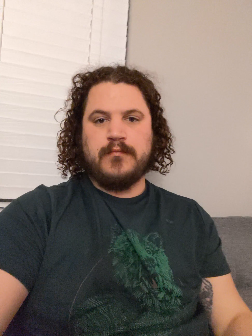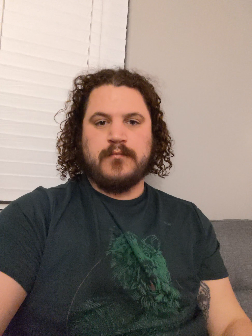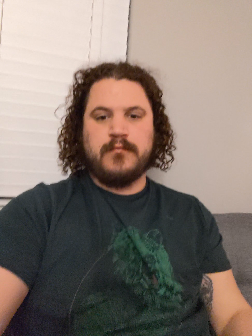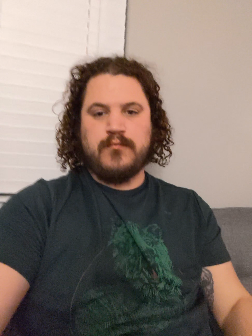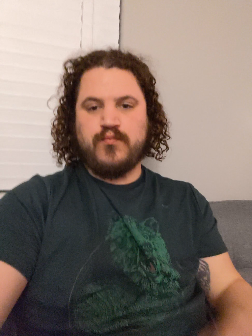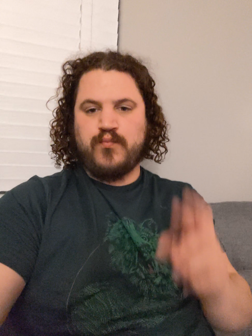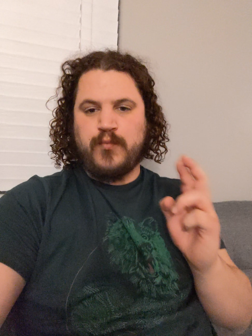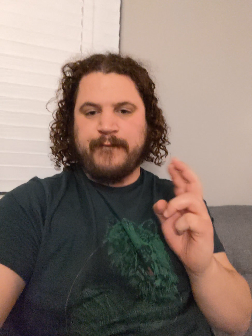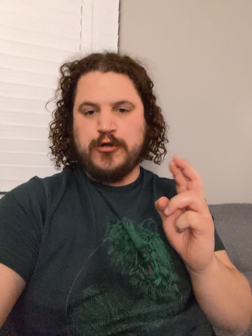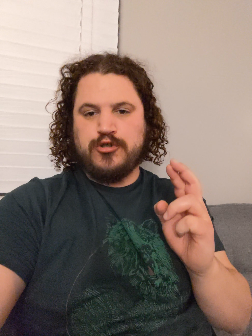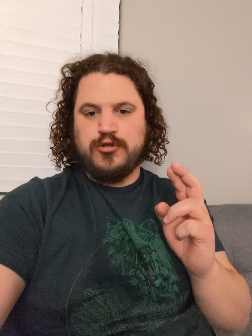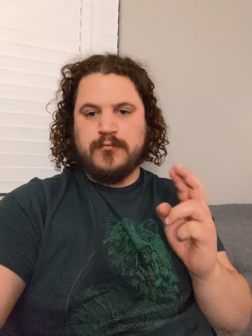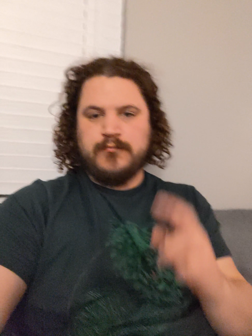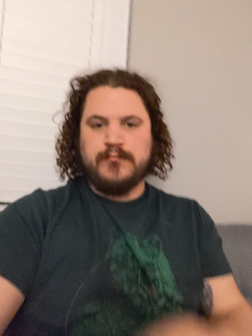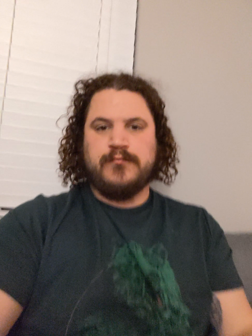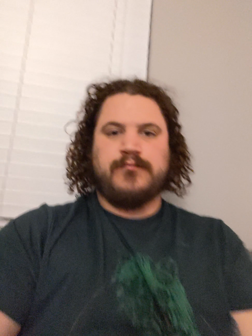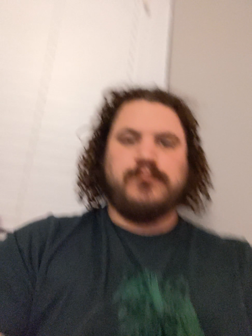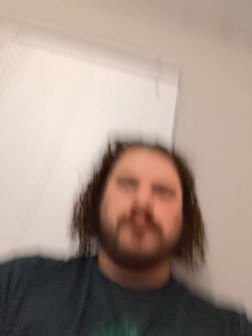refrigerator